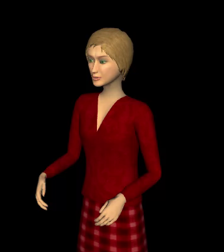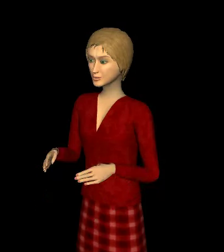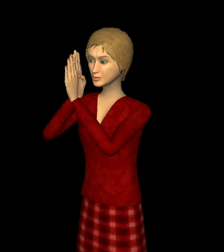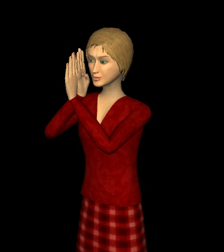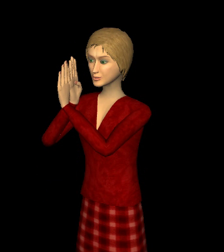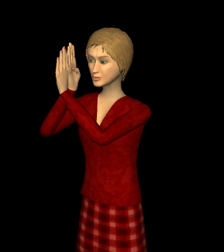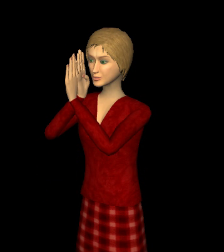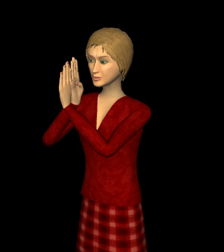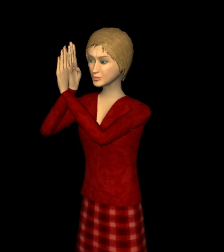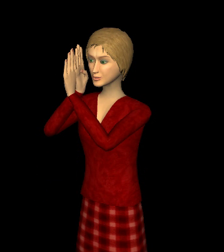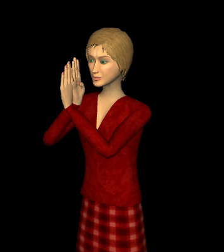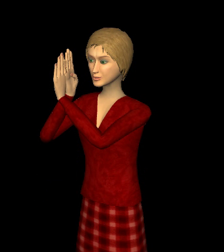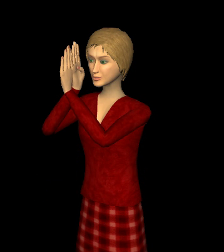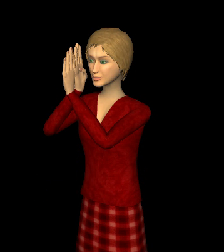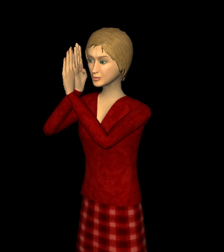يخفي